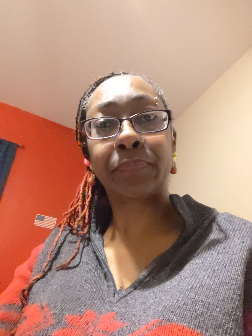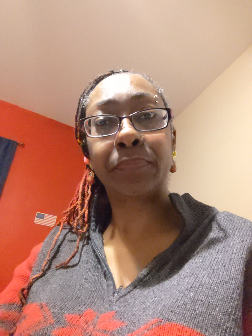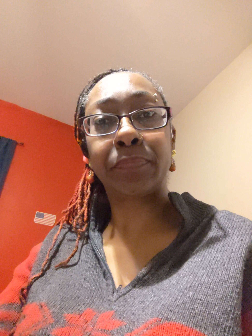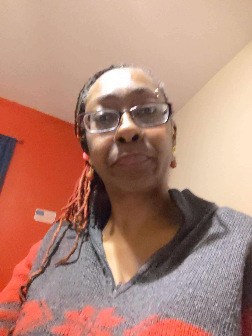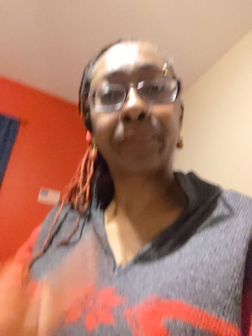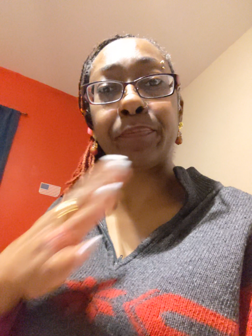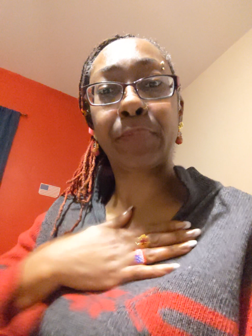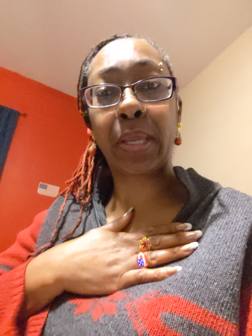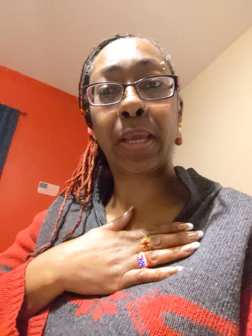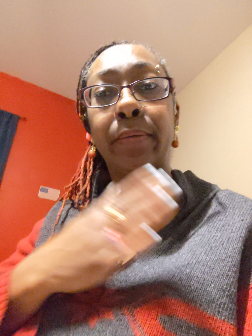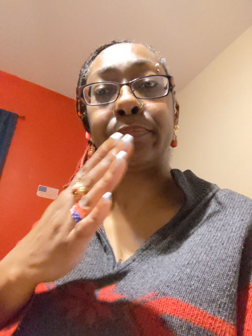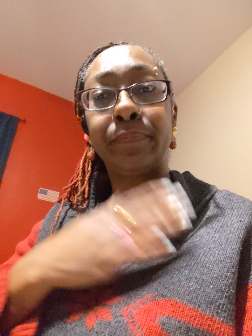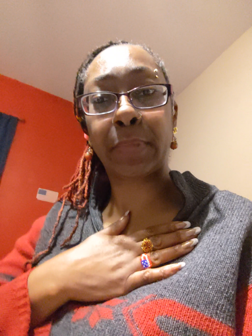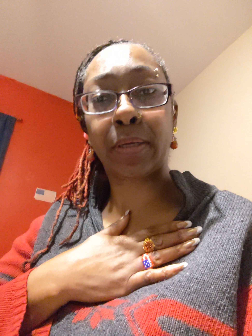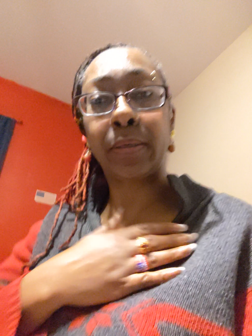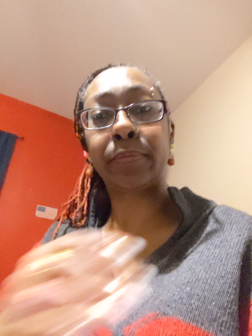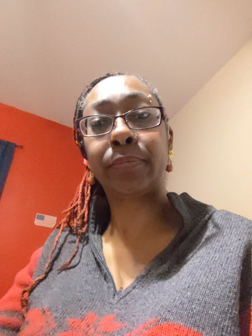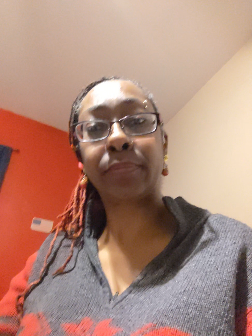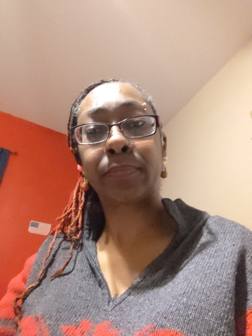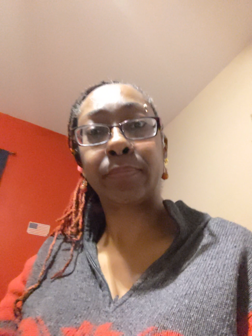my